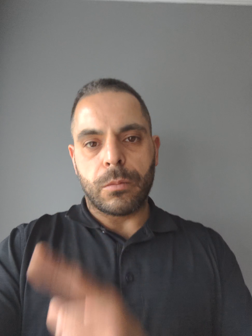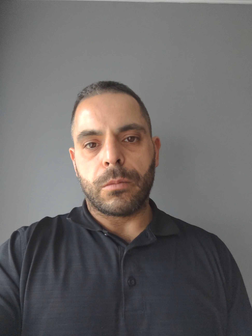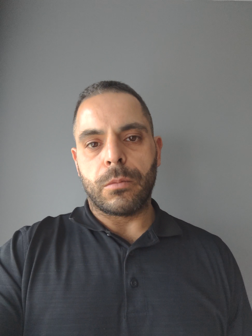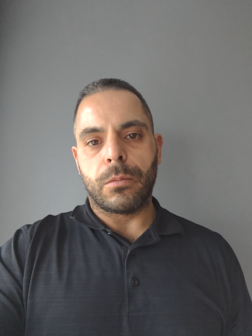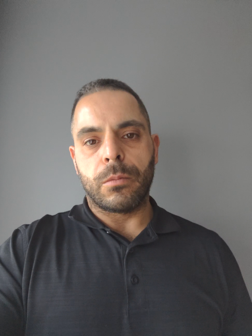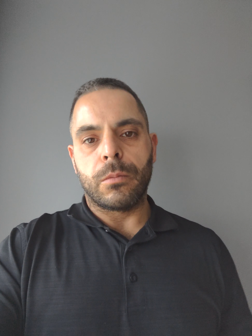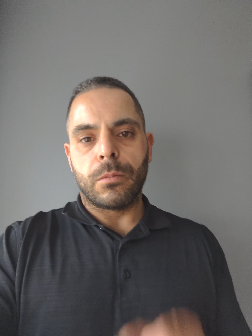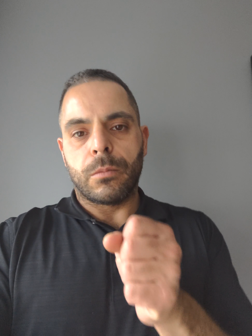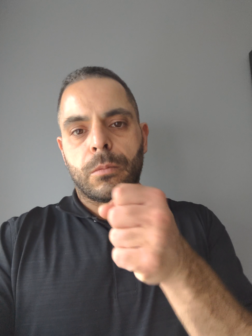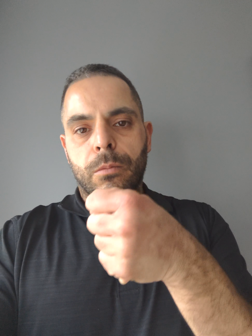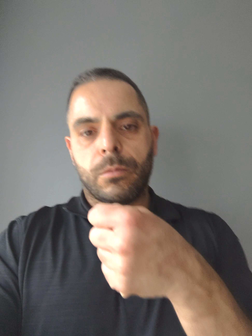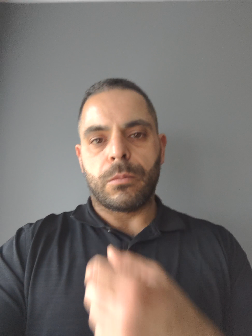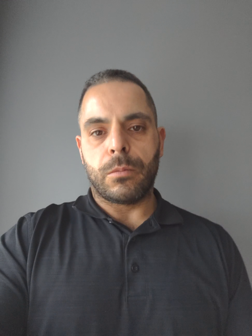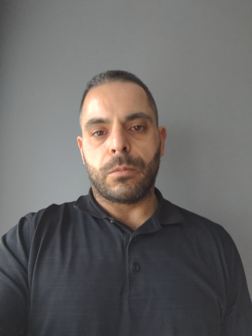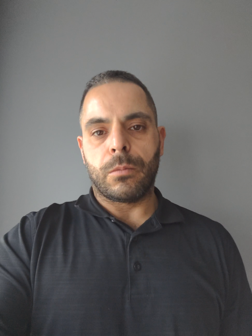make